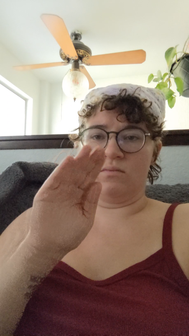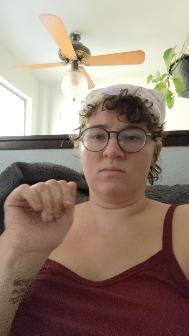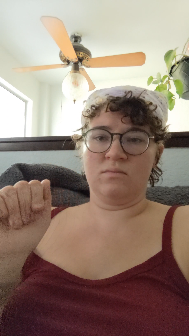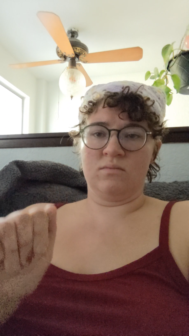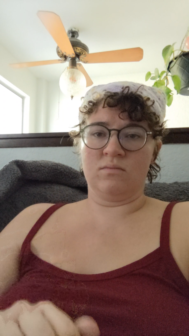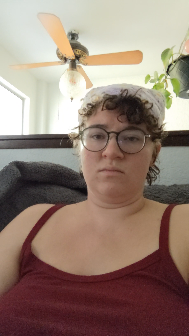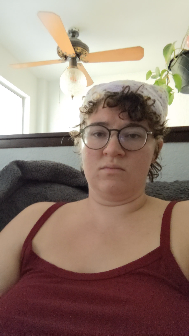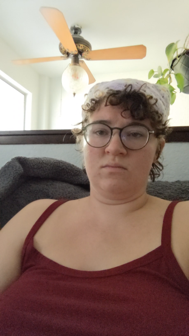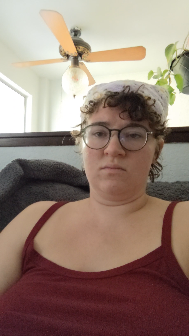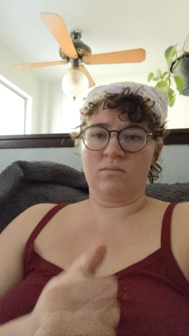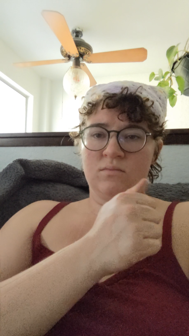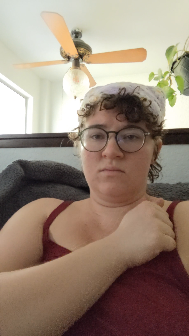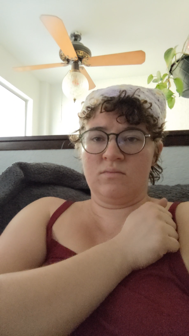hug